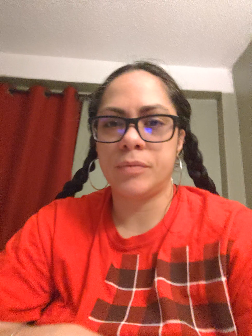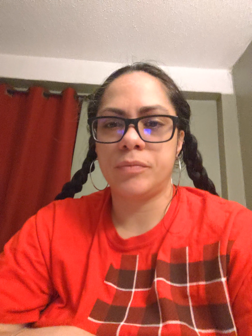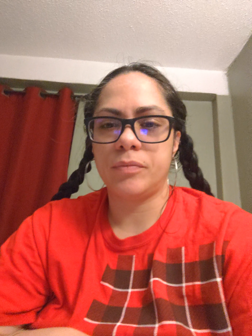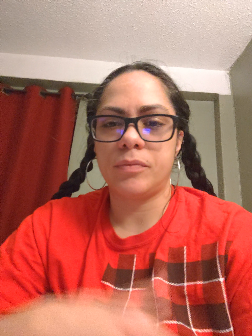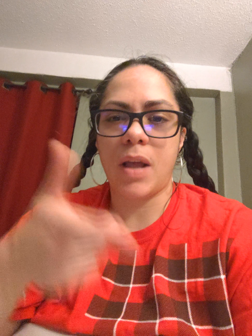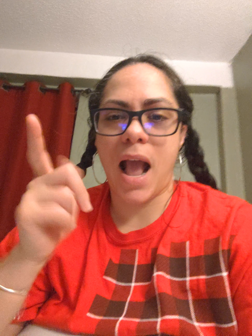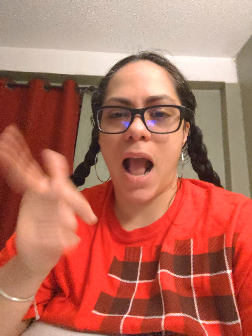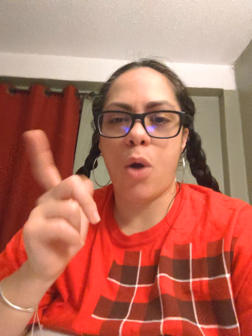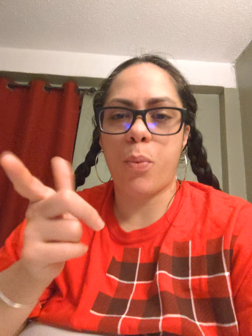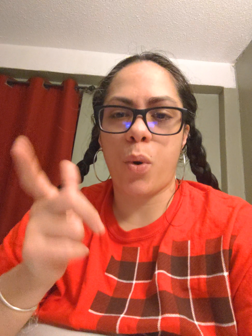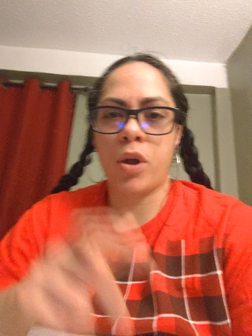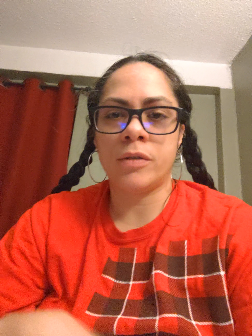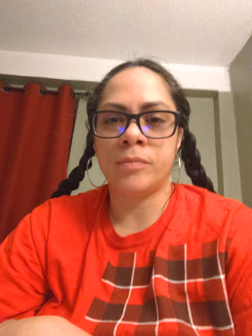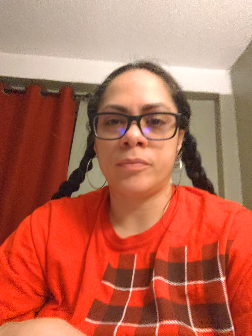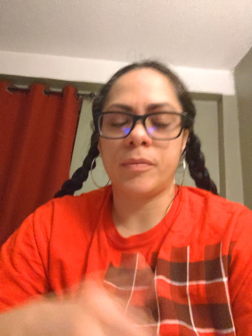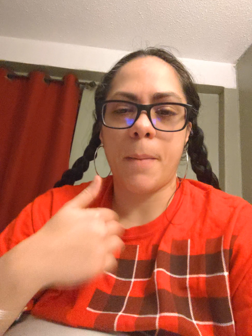cowboy